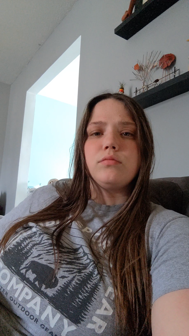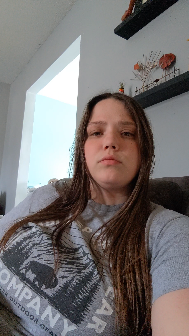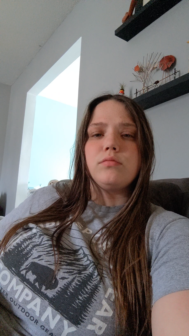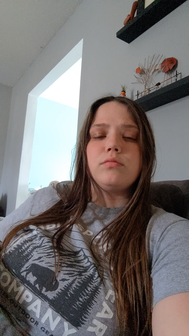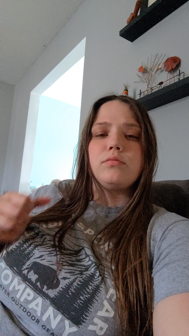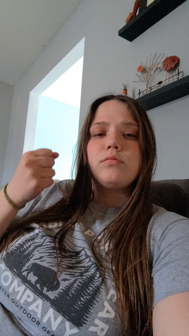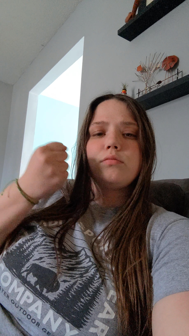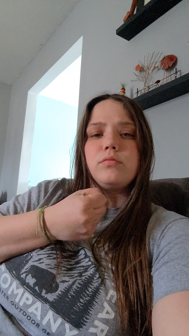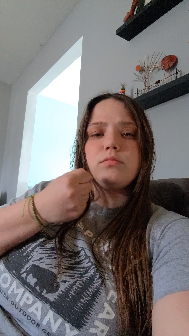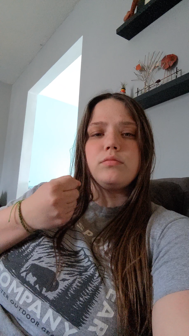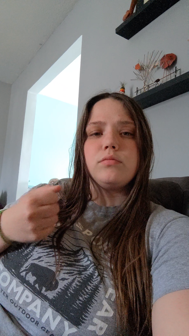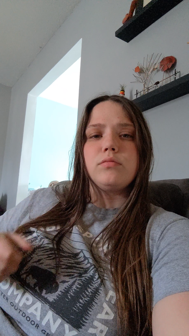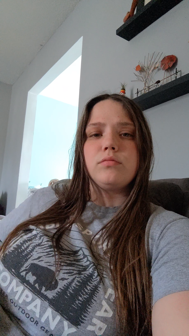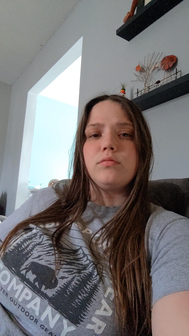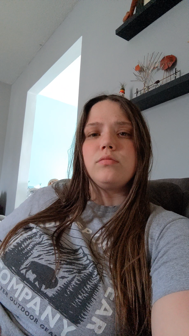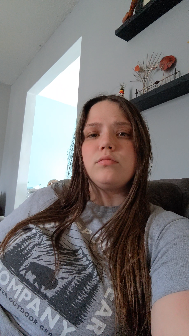hit